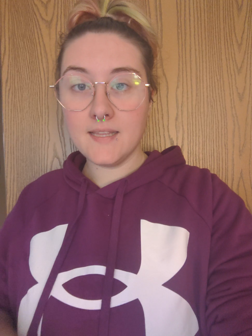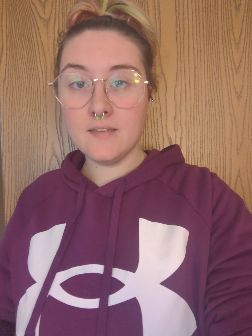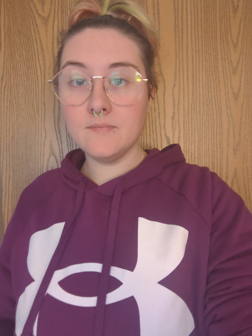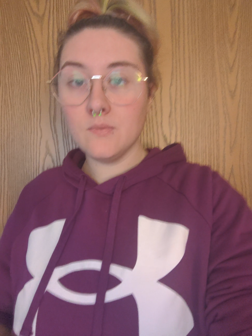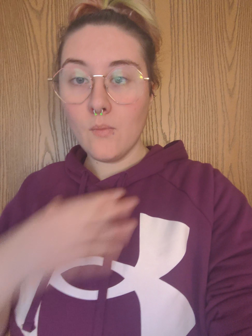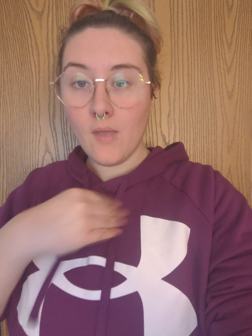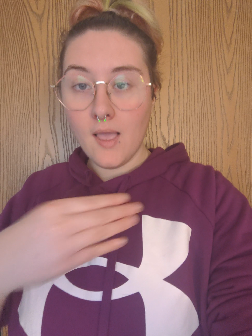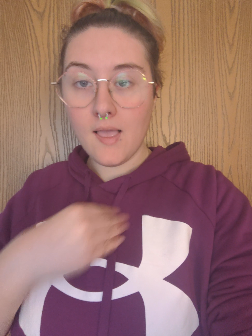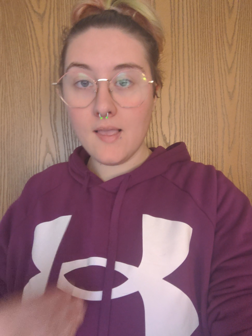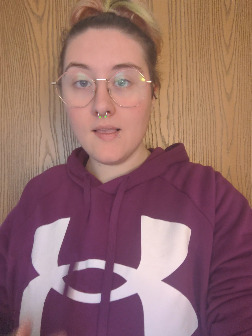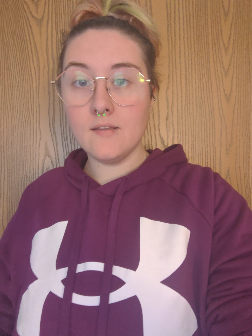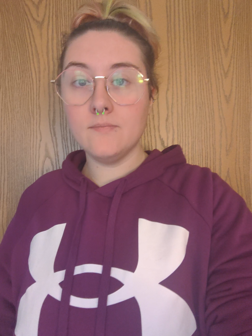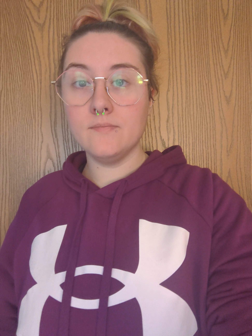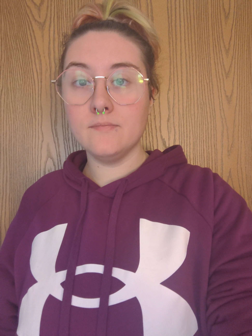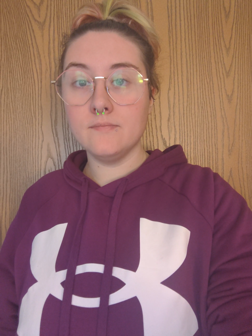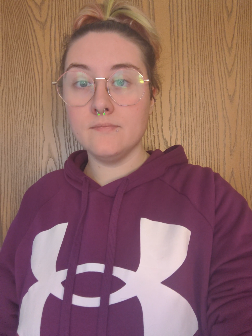white